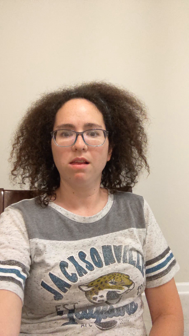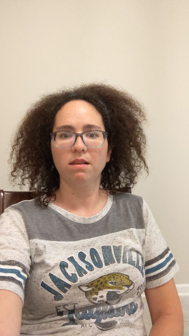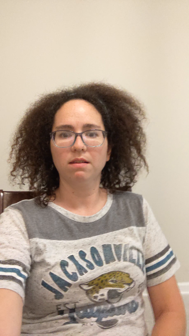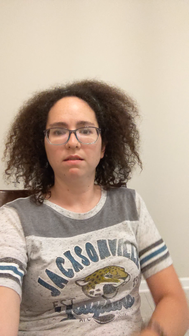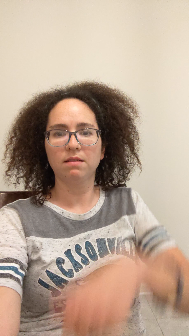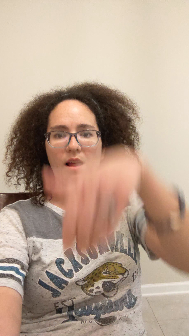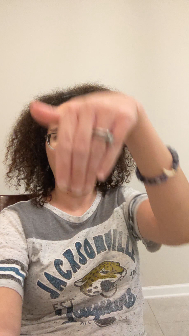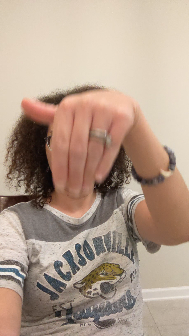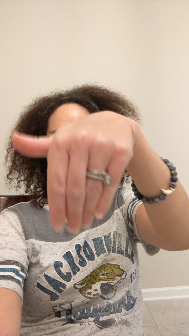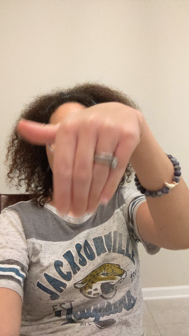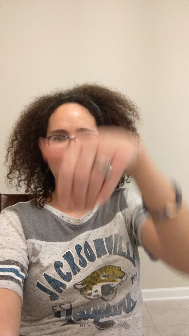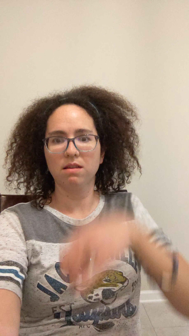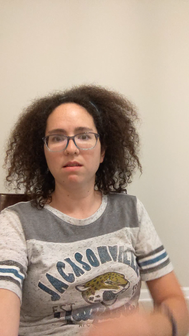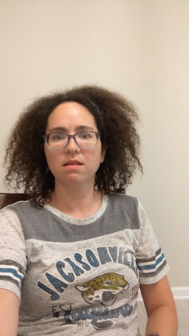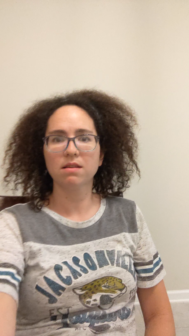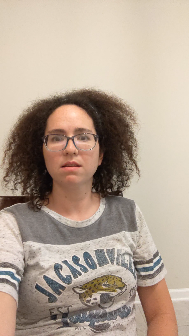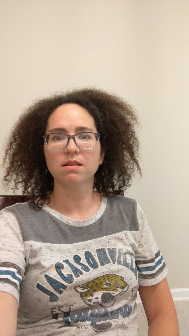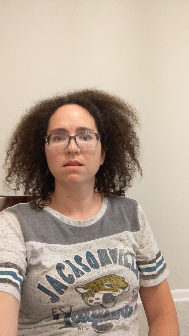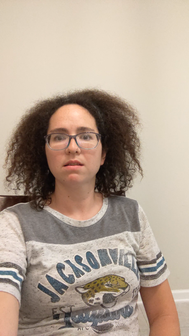night night